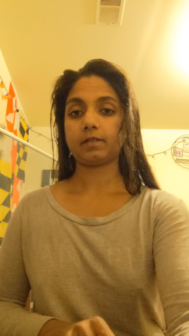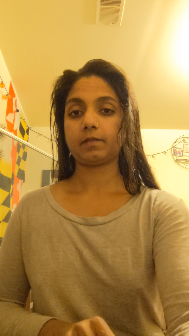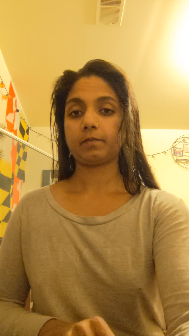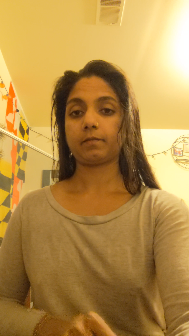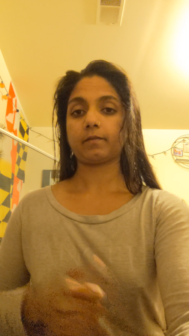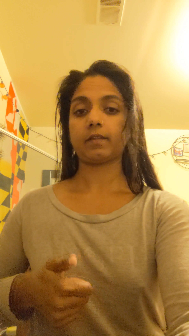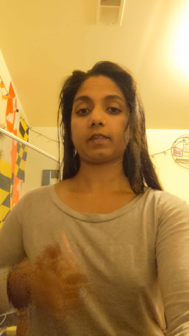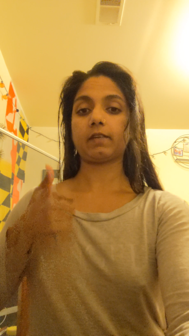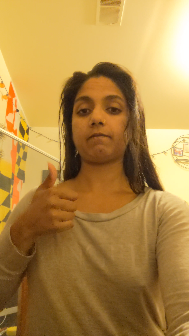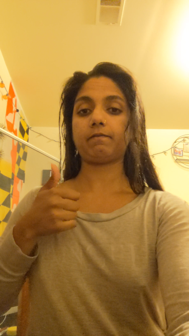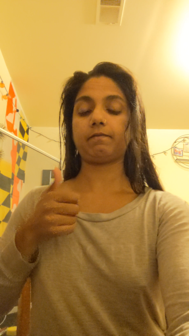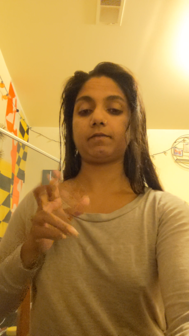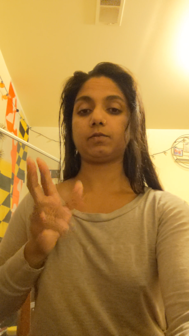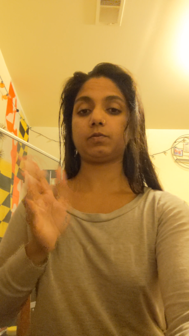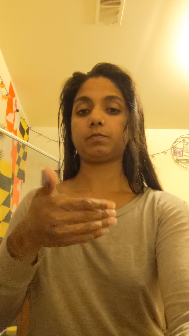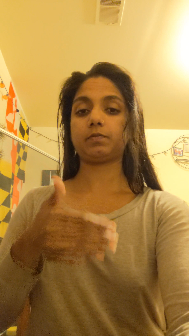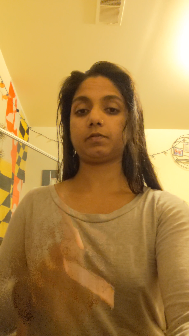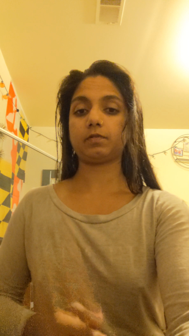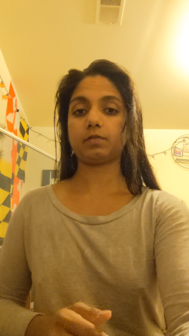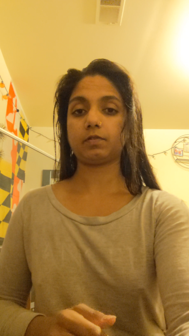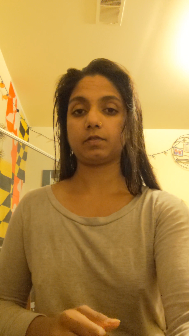living room